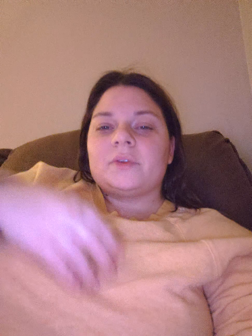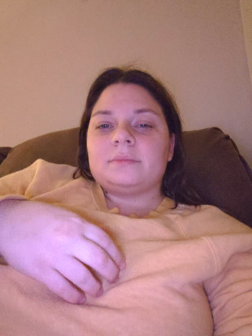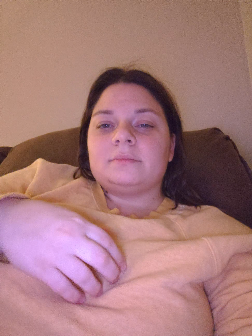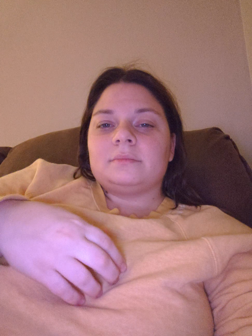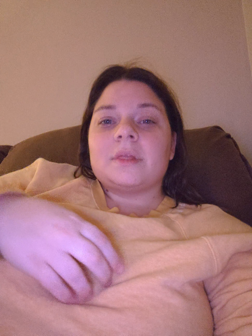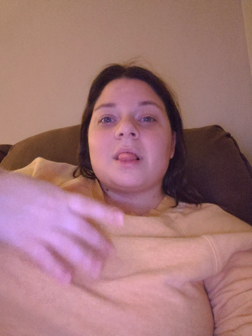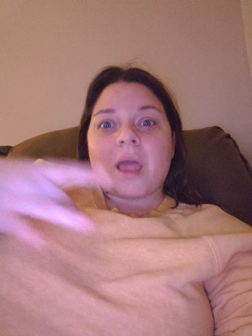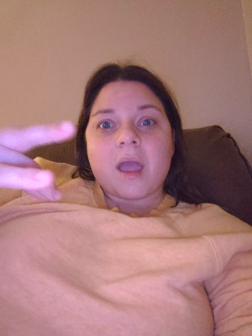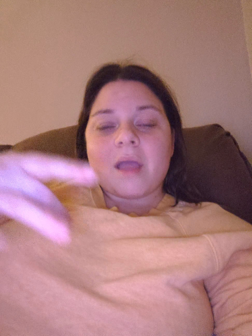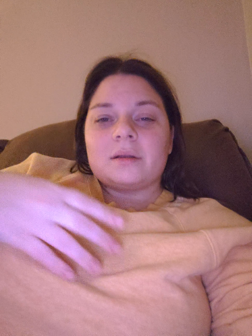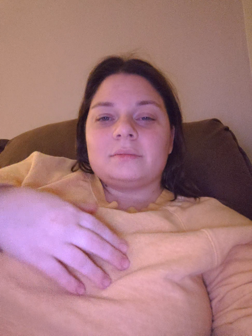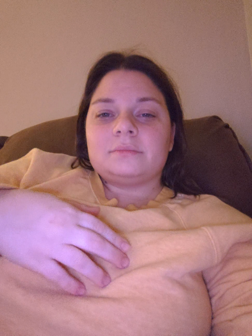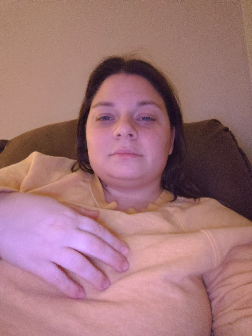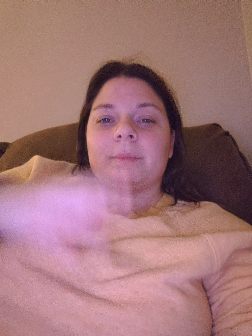like